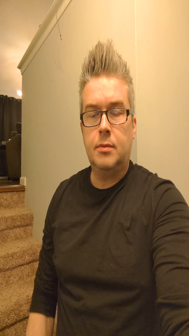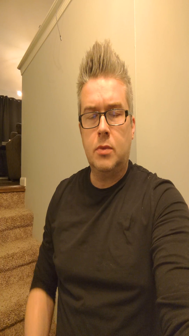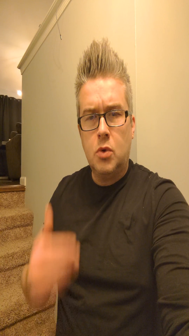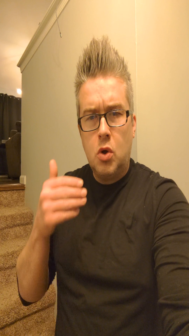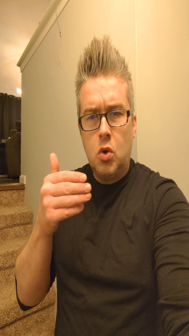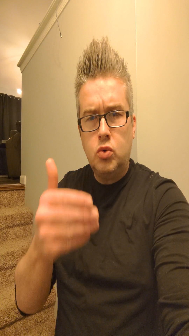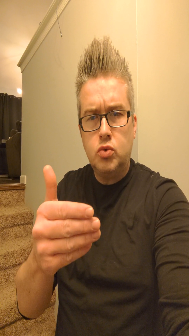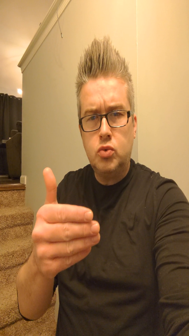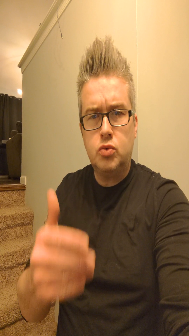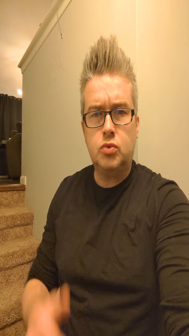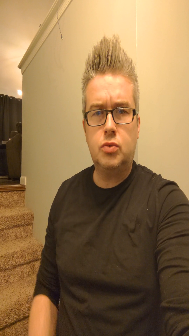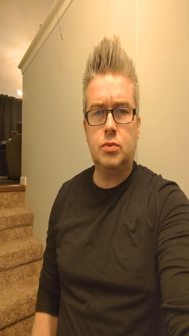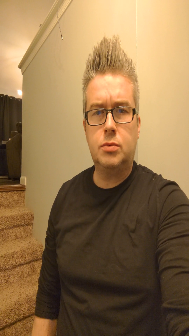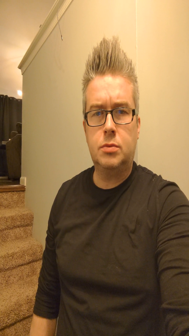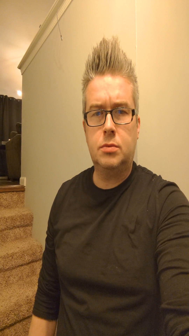close